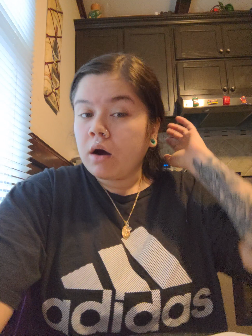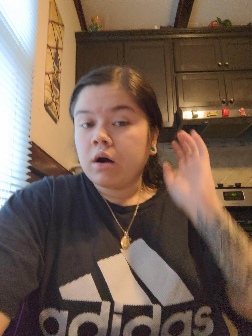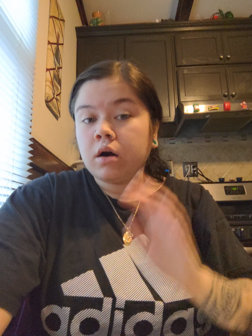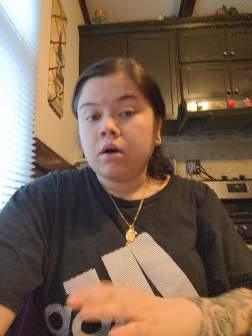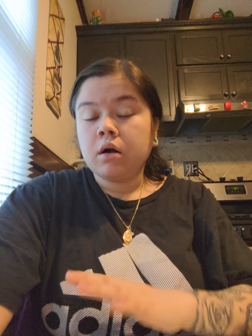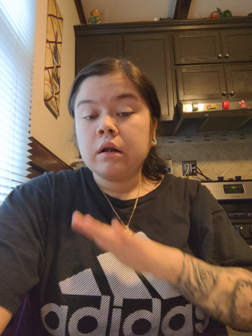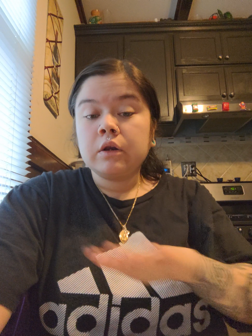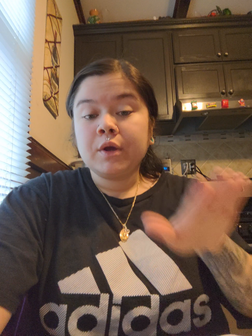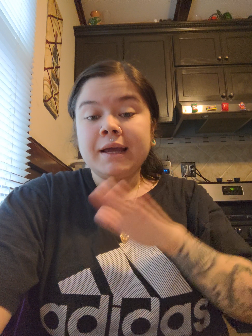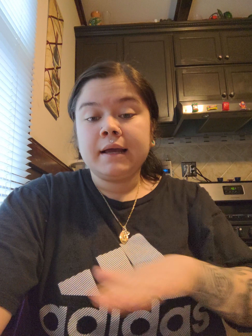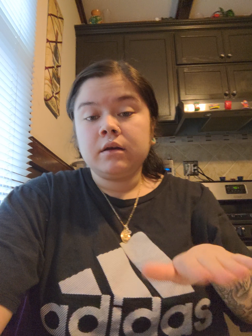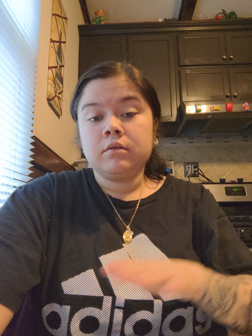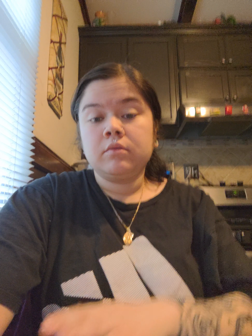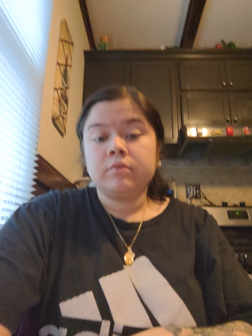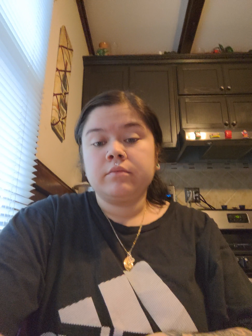clean